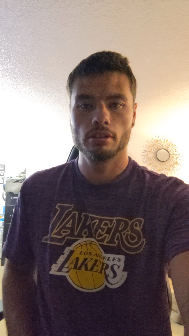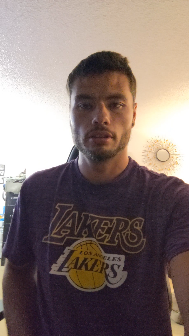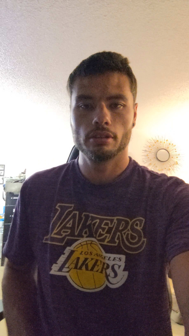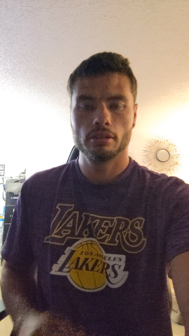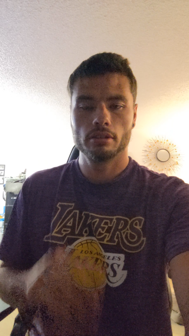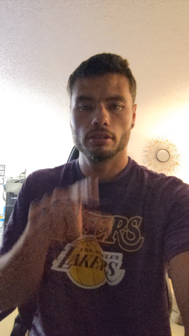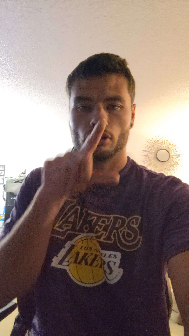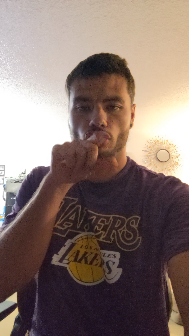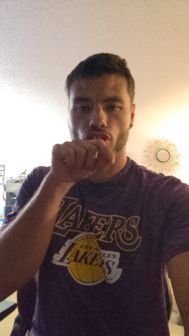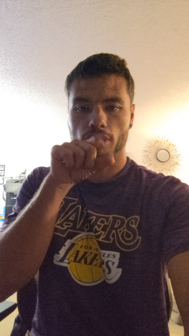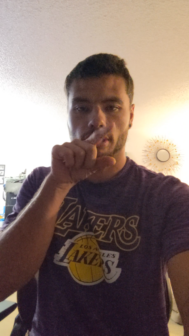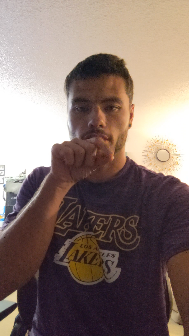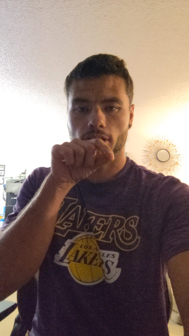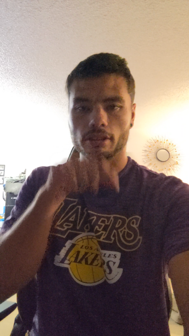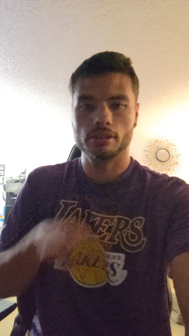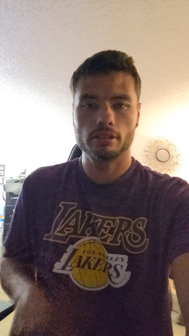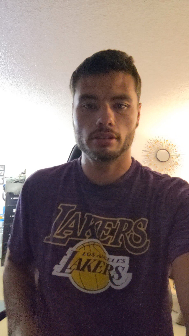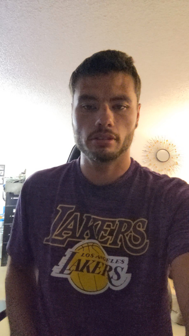chicken